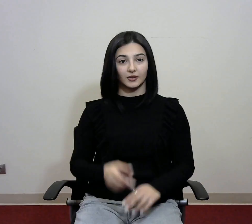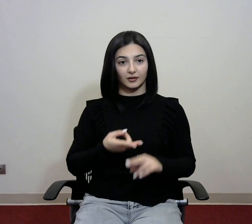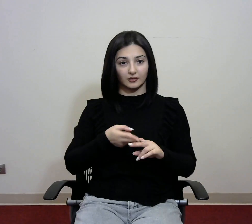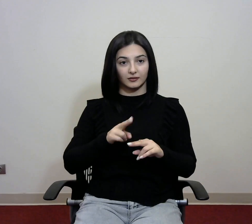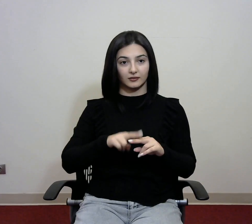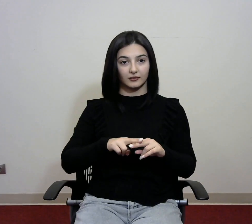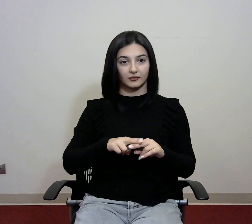bu